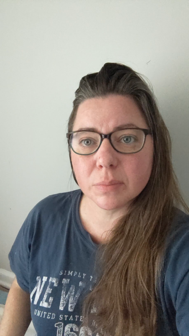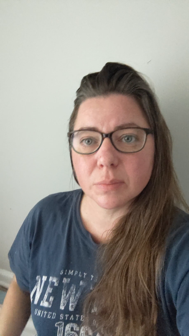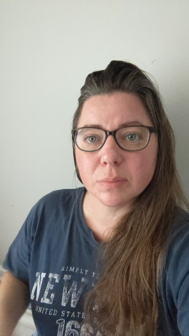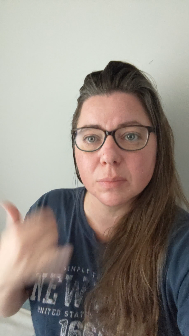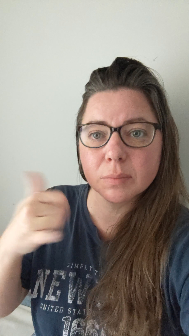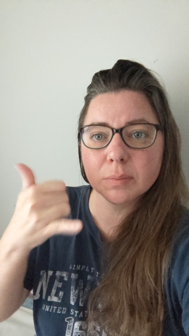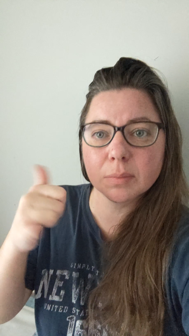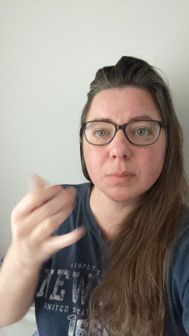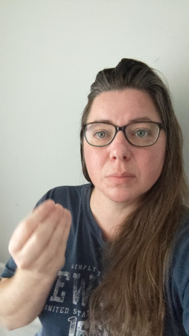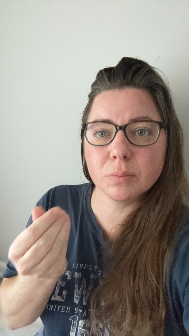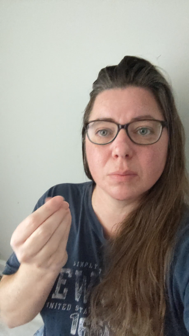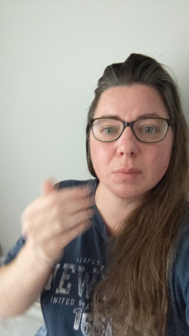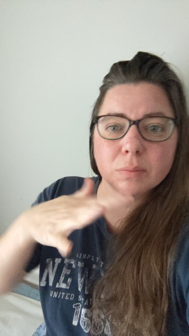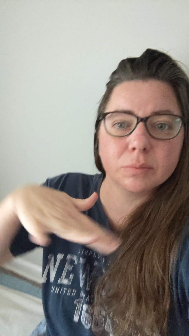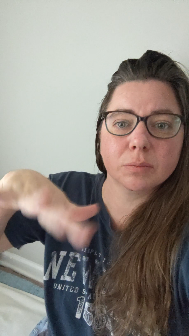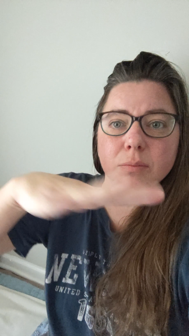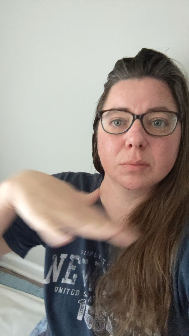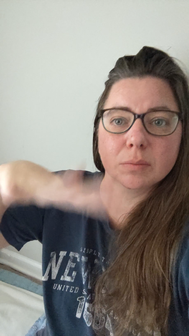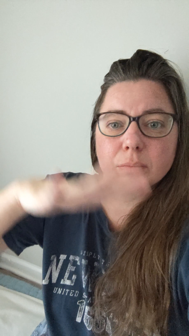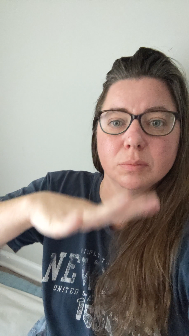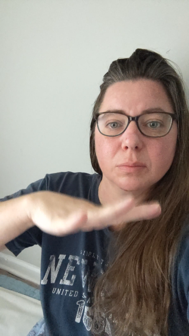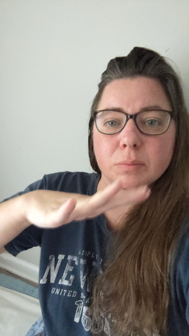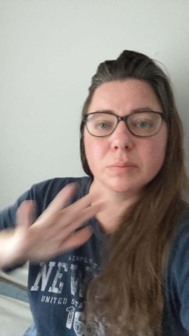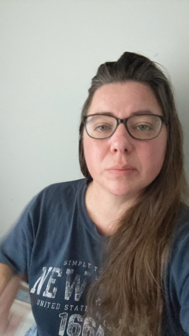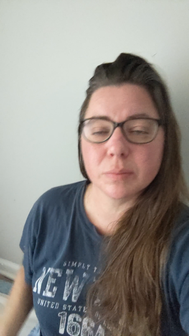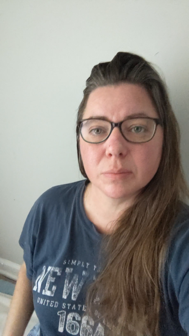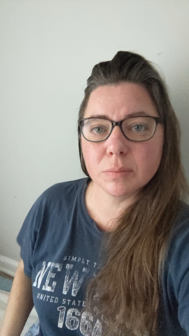playground